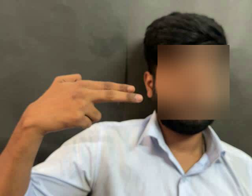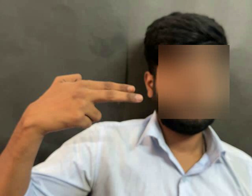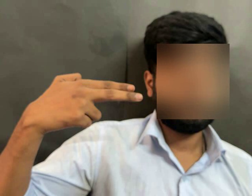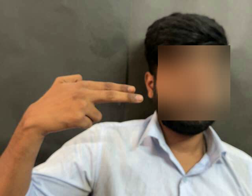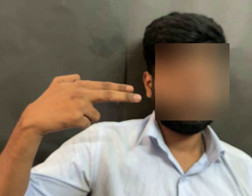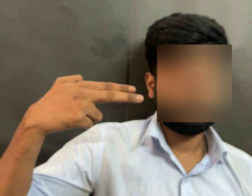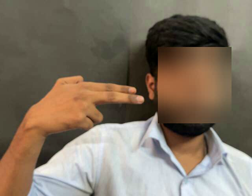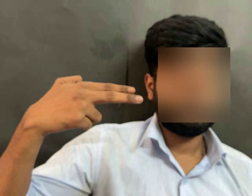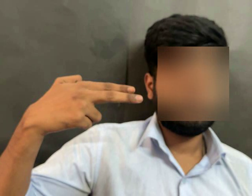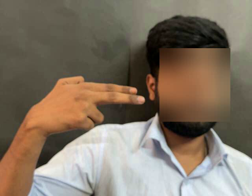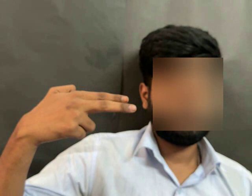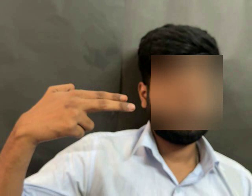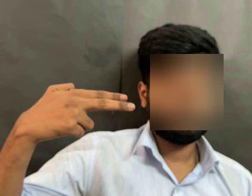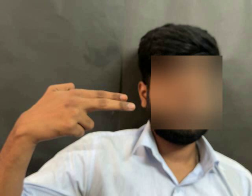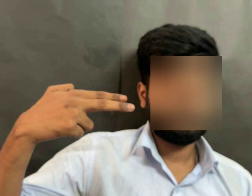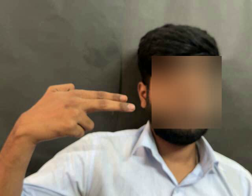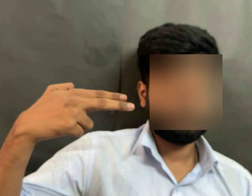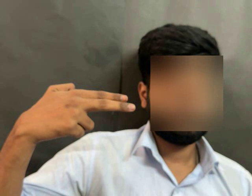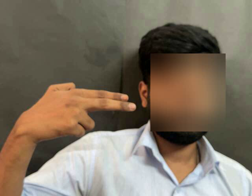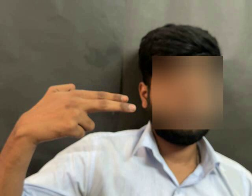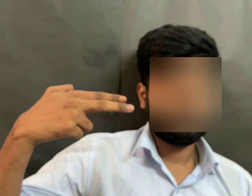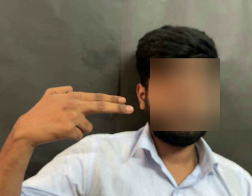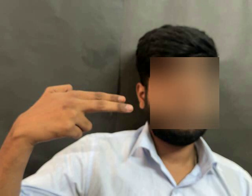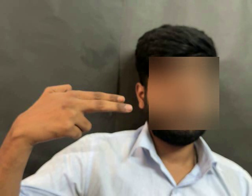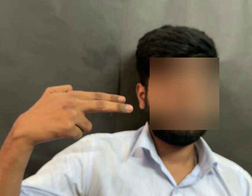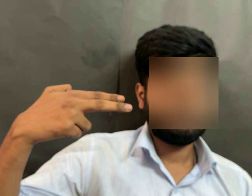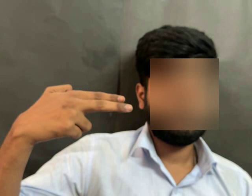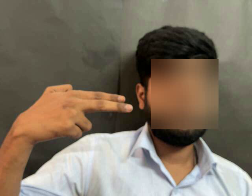H